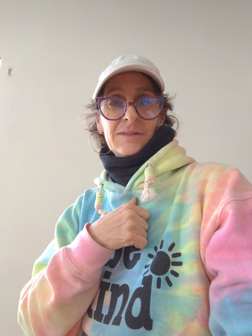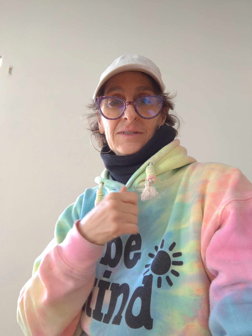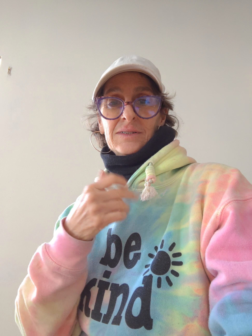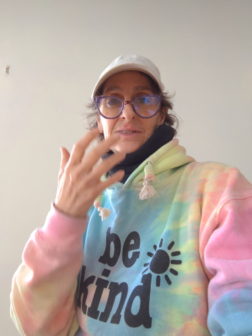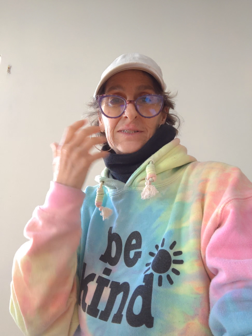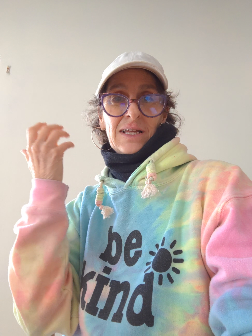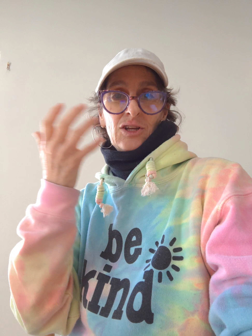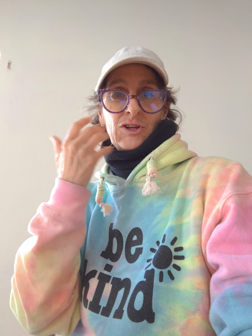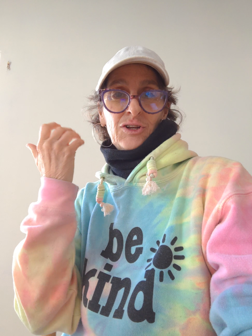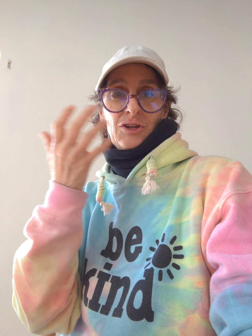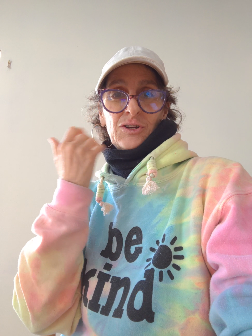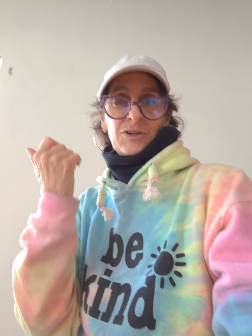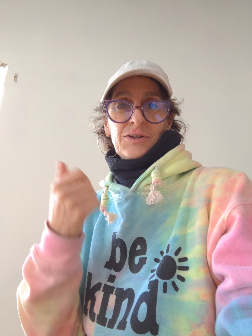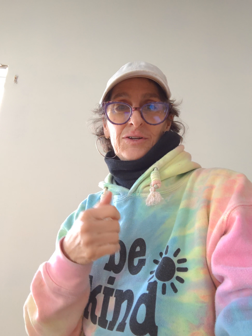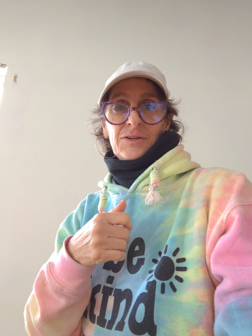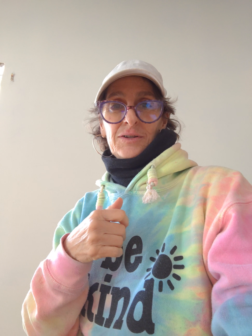tiger